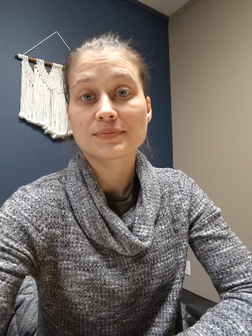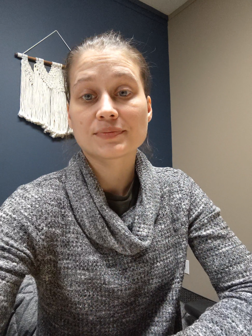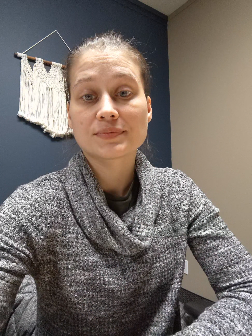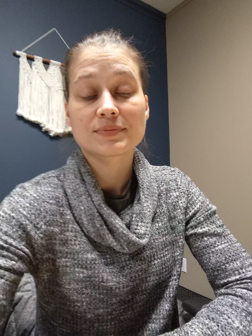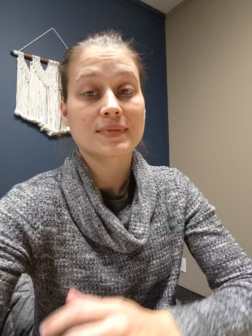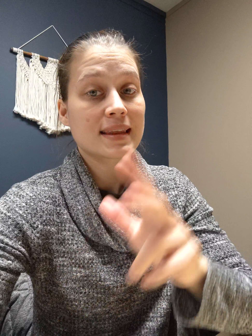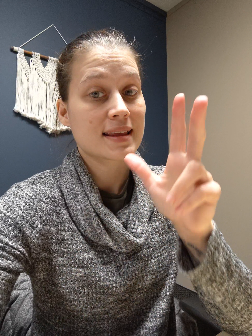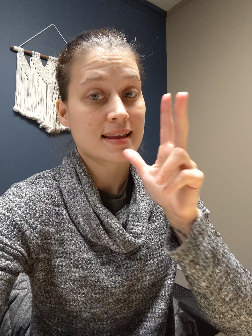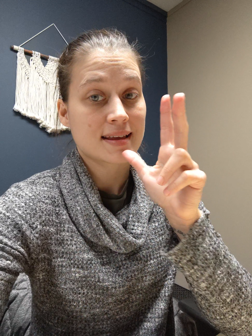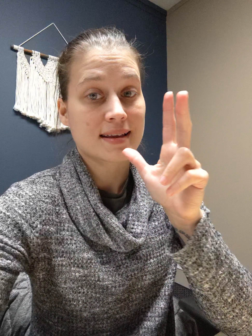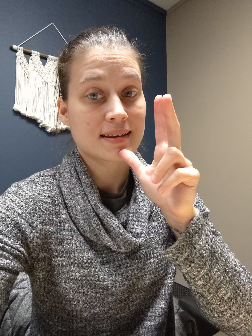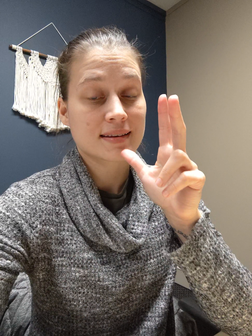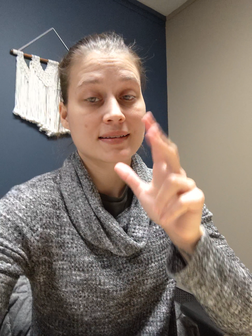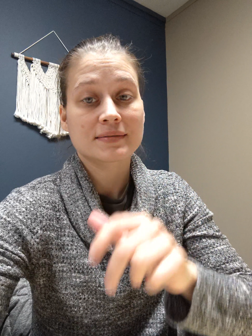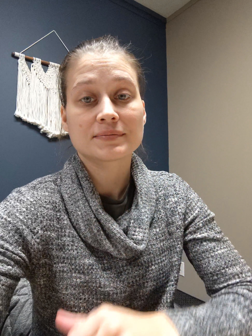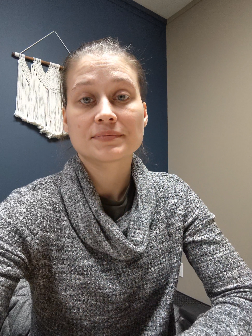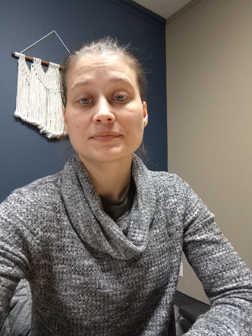hen